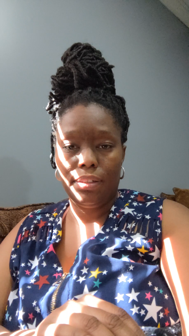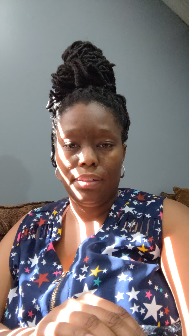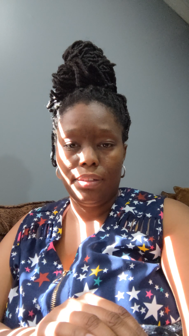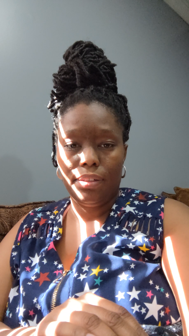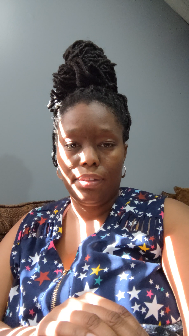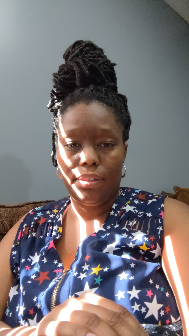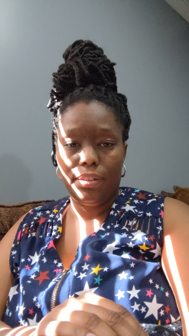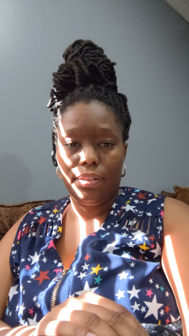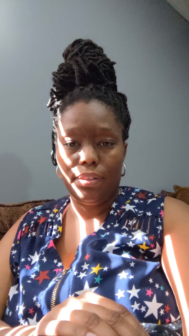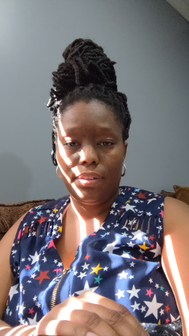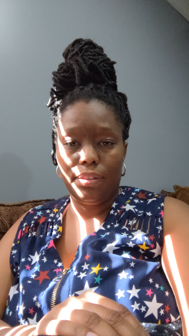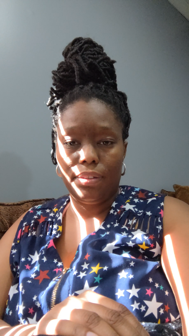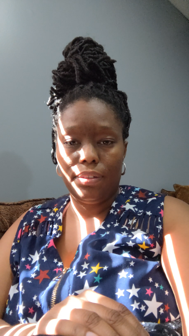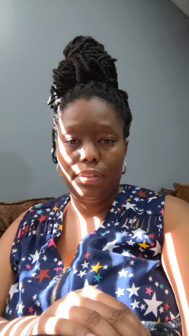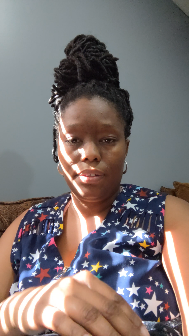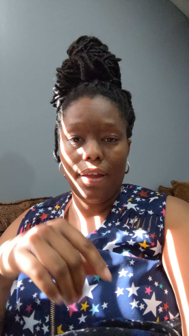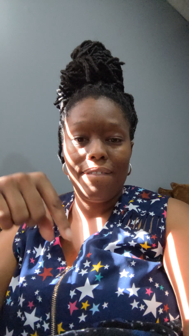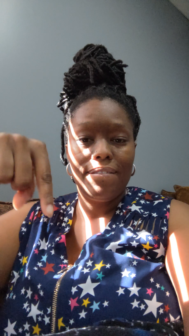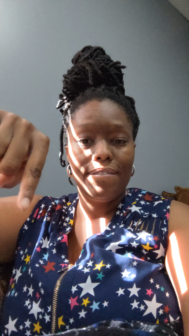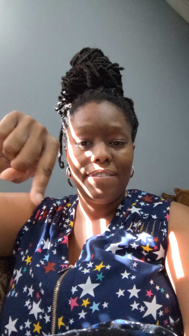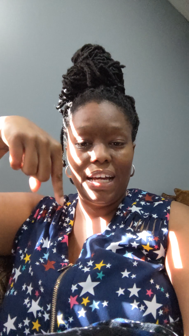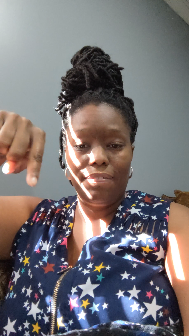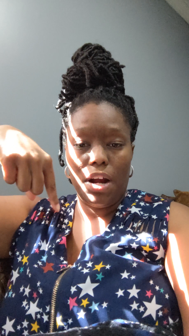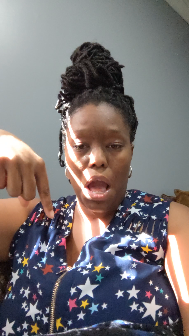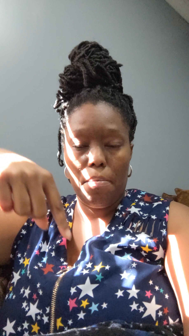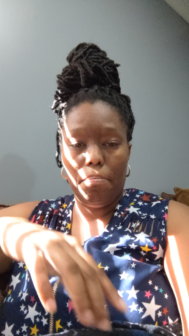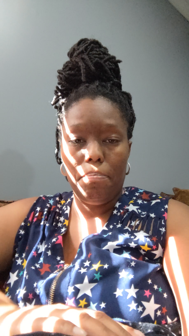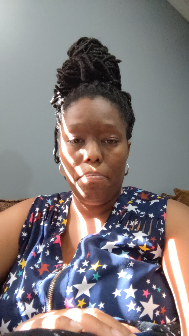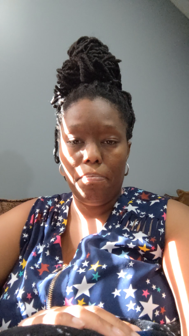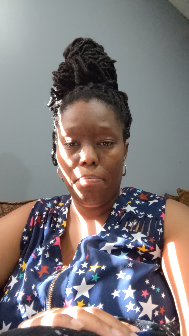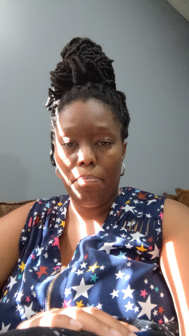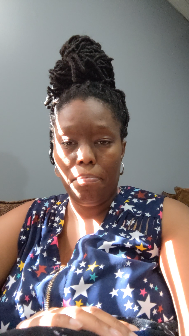flip-flop